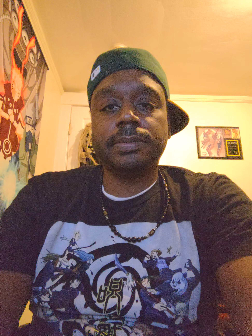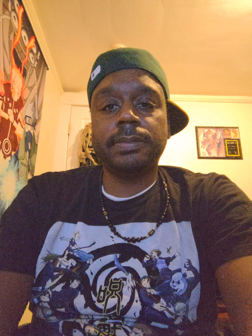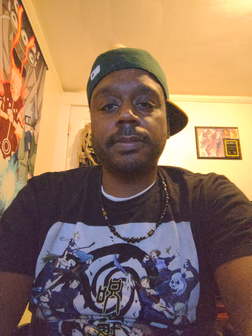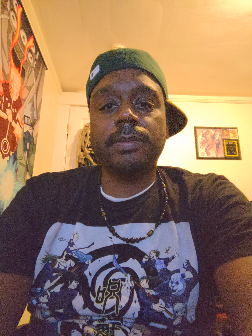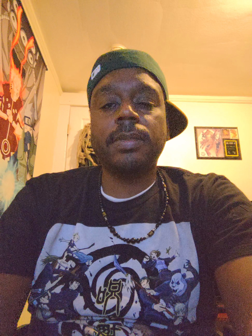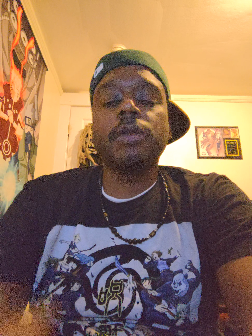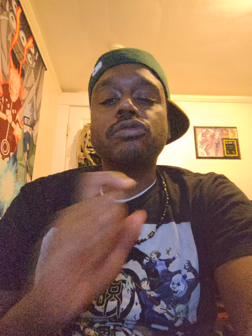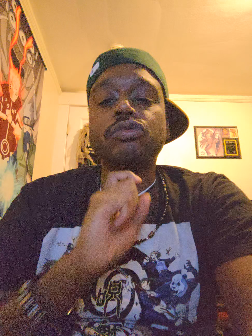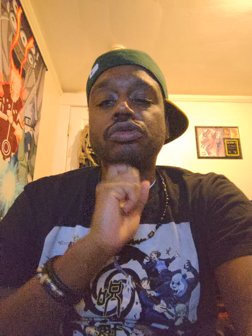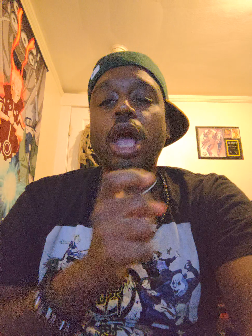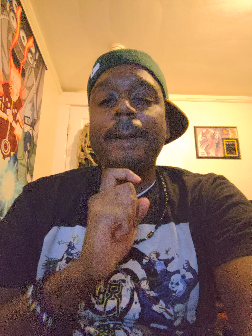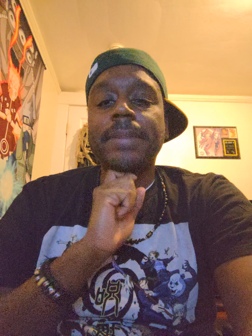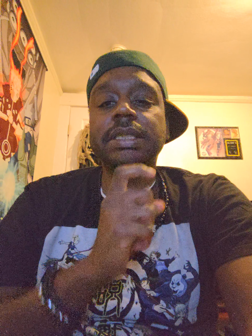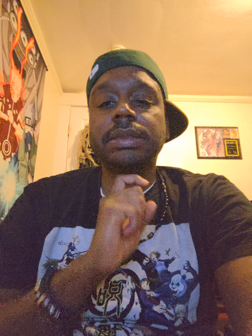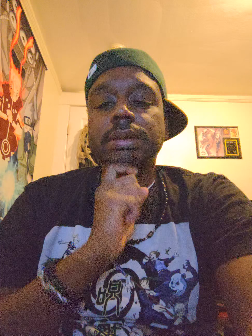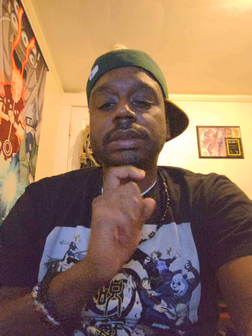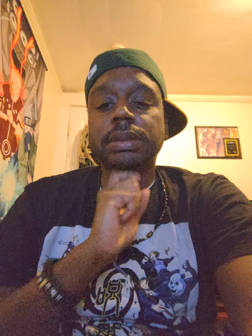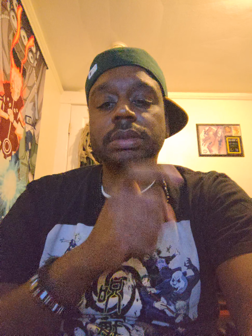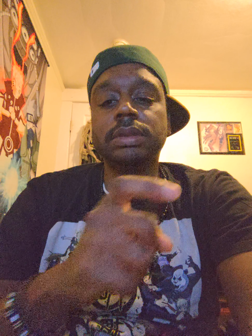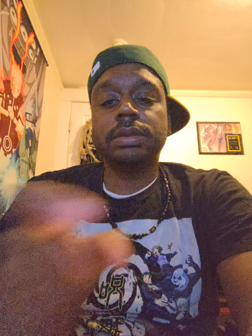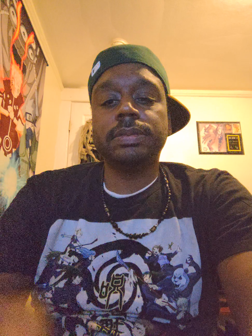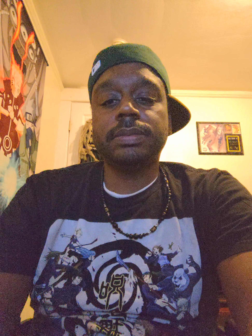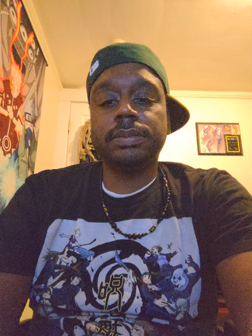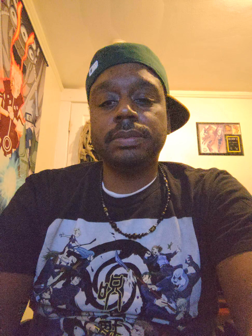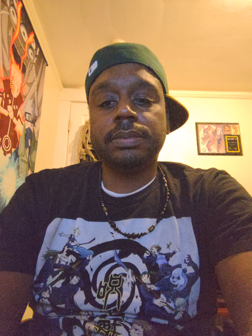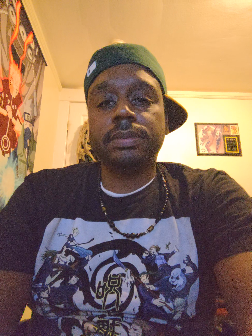garbage